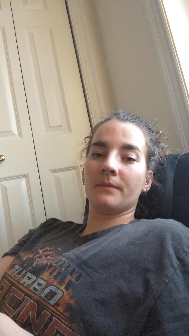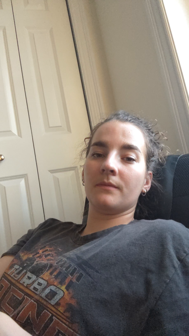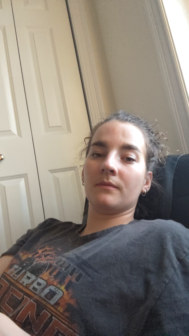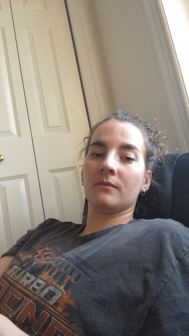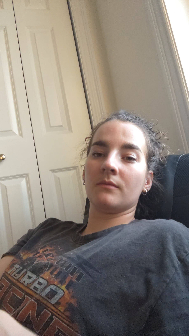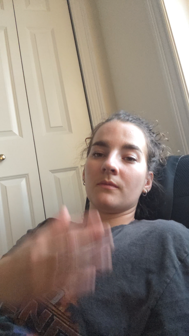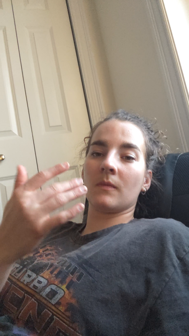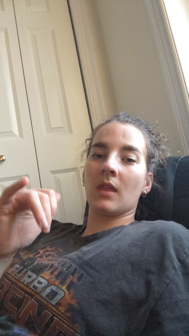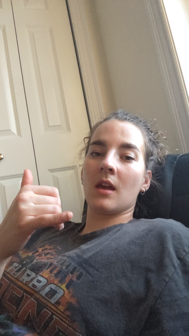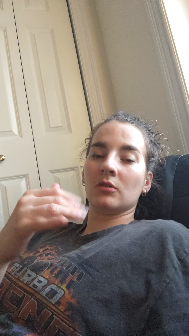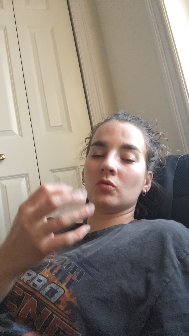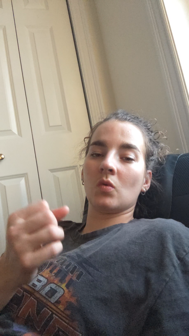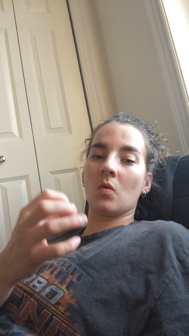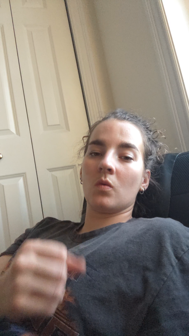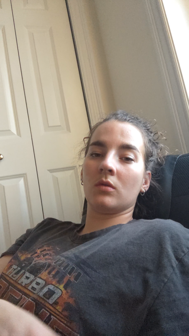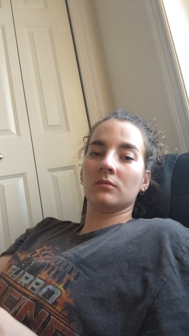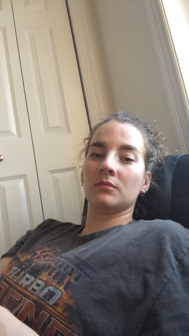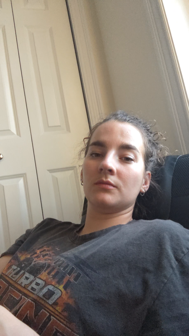play dough